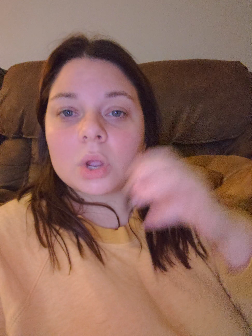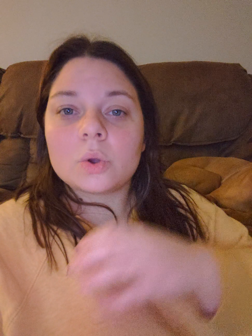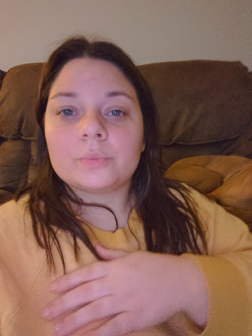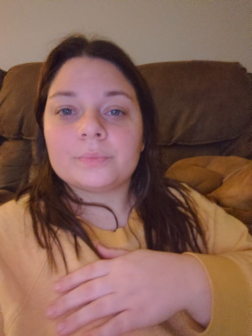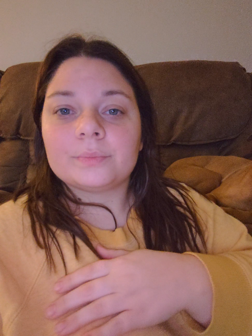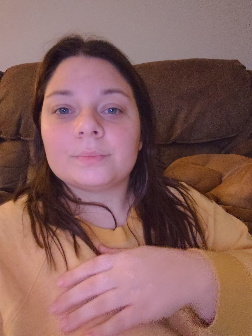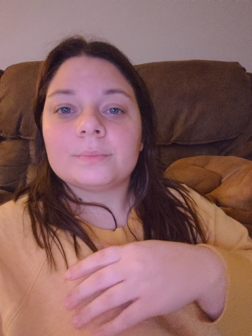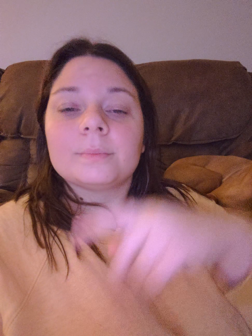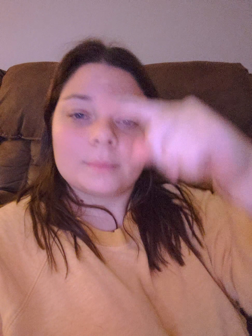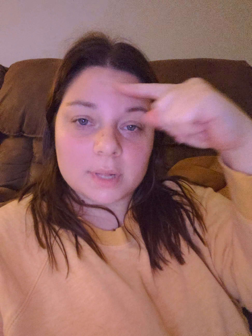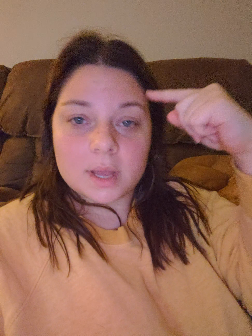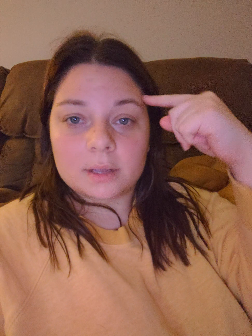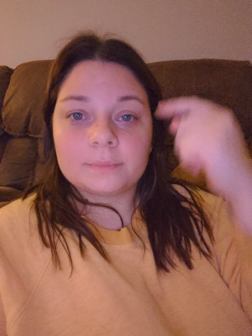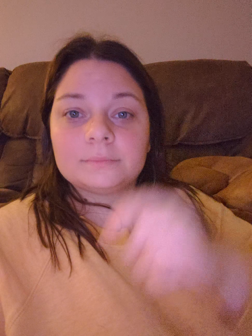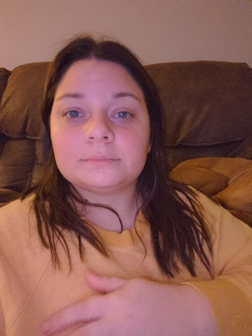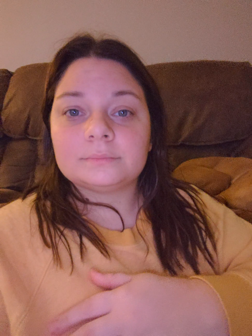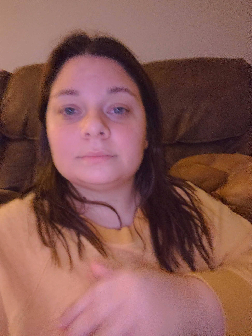black